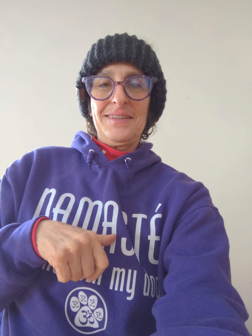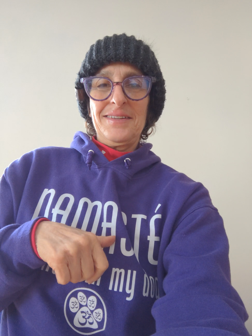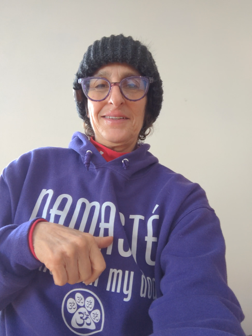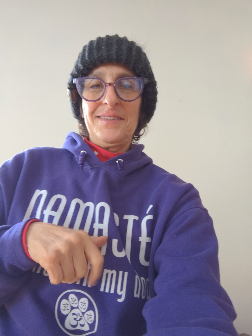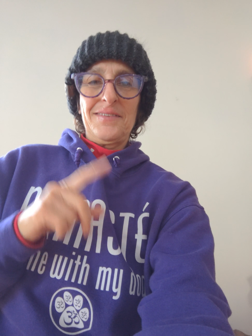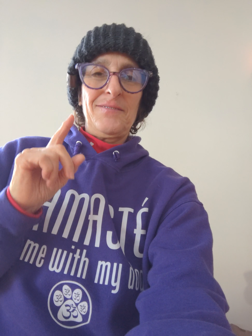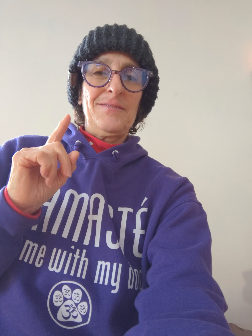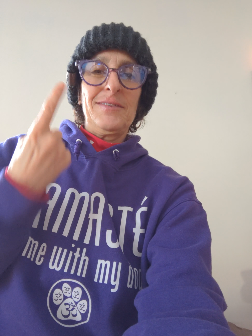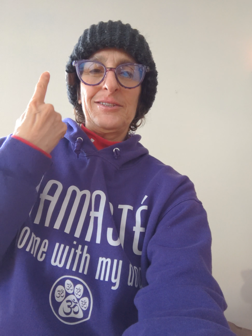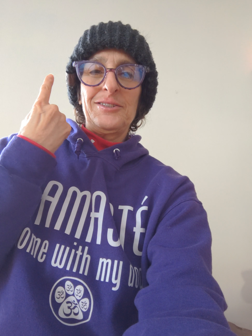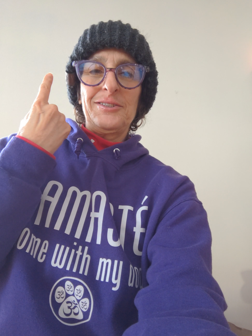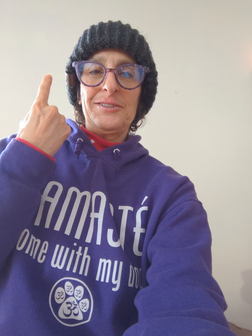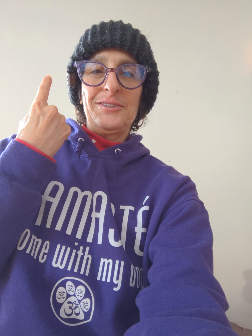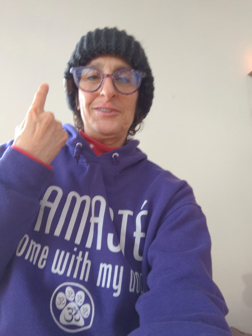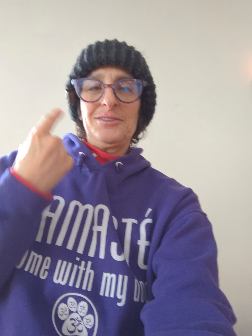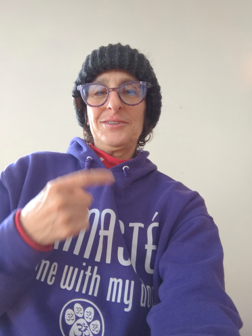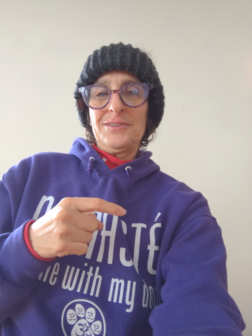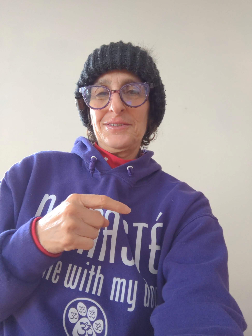first